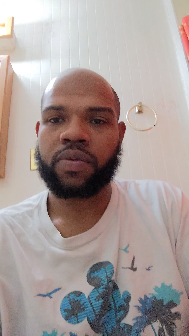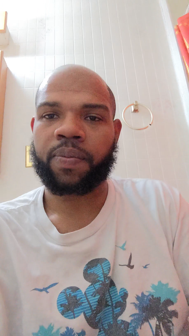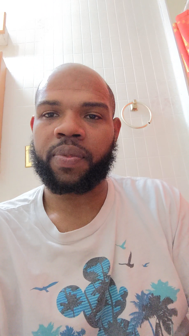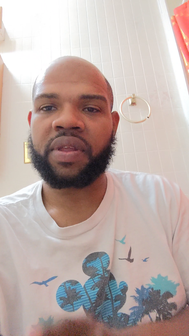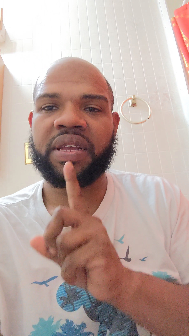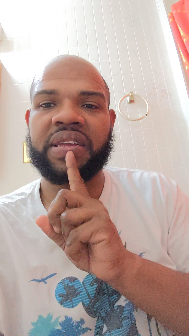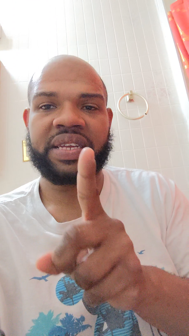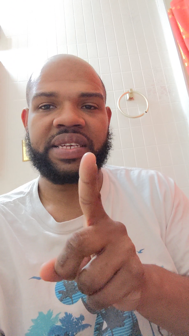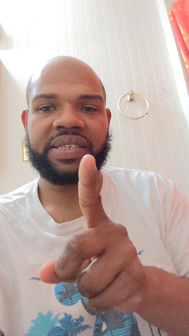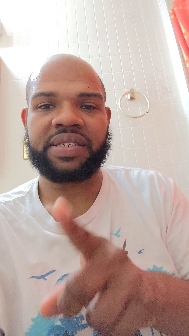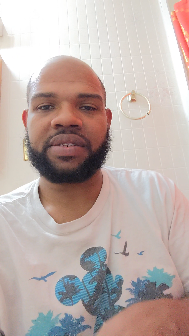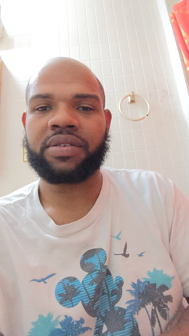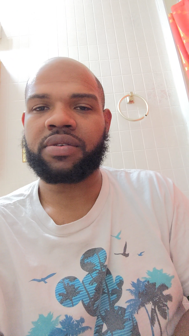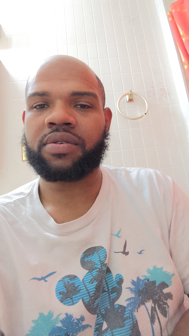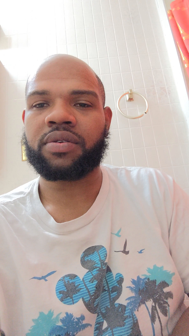is